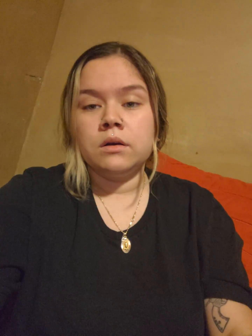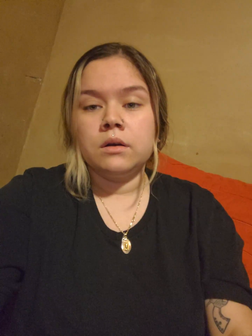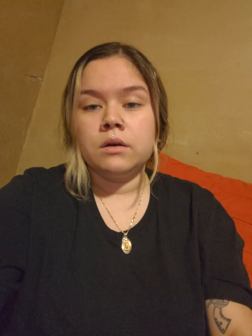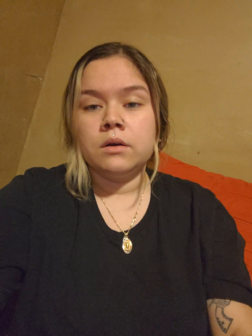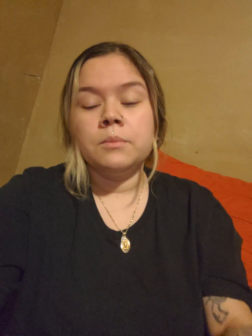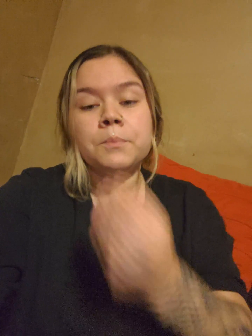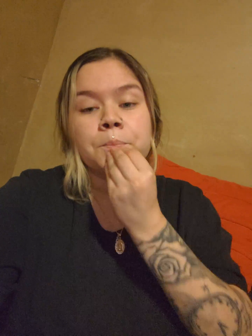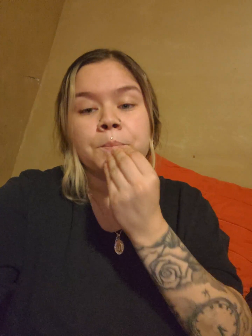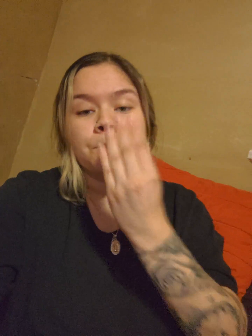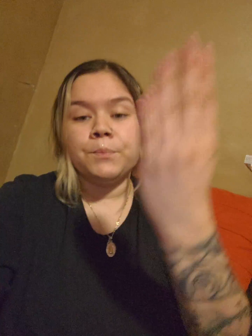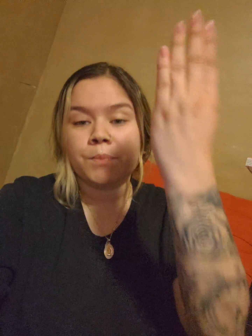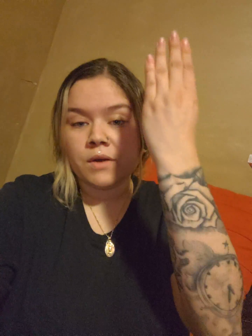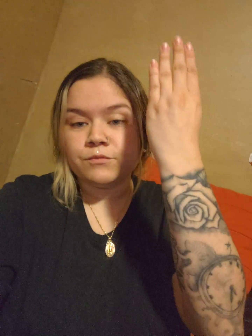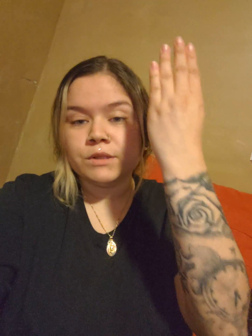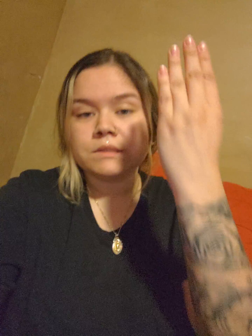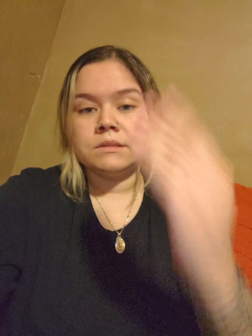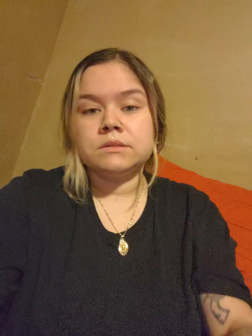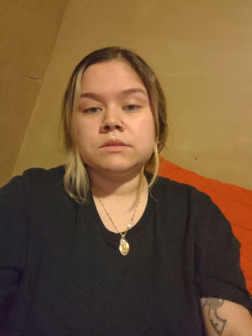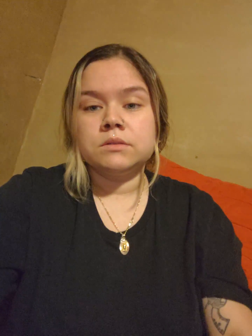breakfast